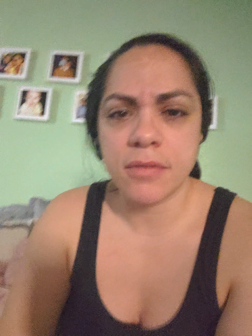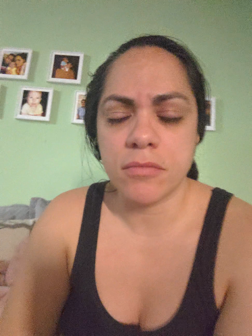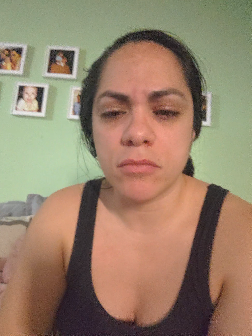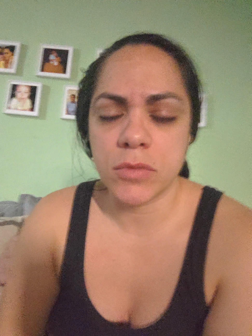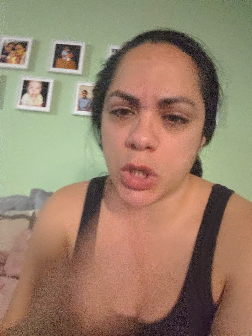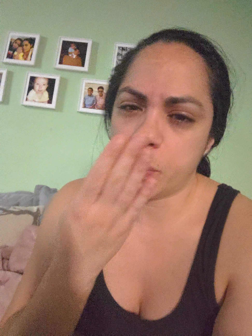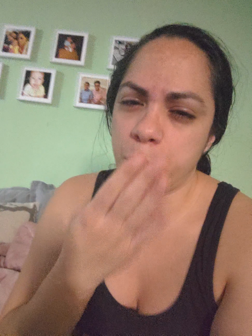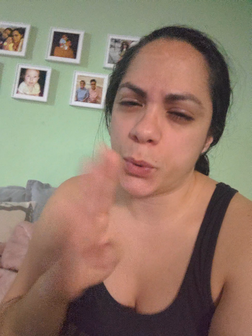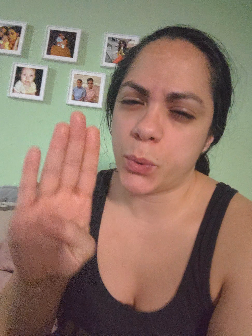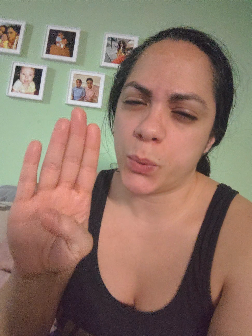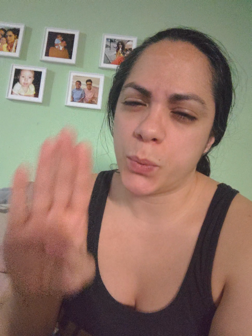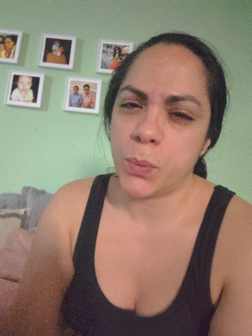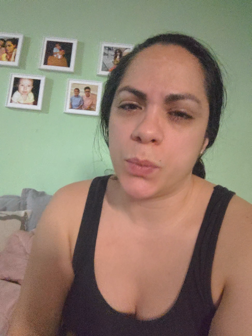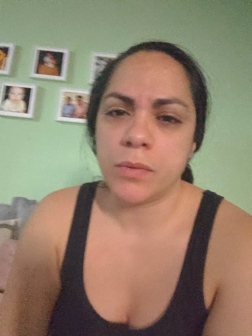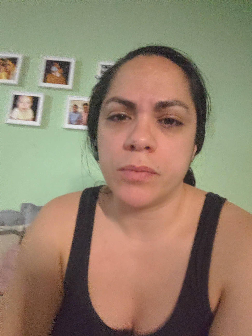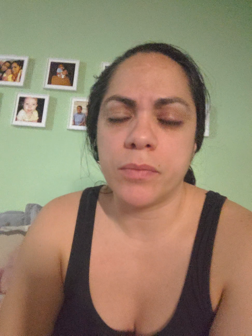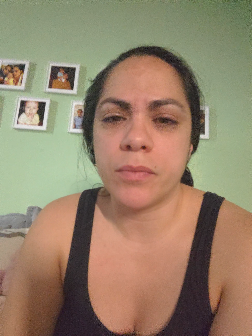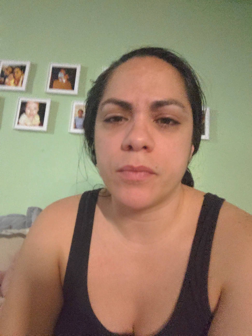blue